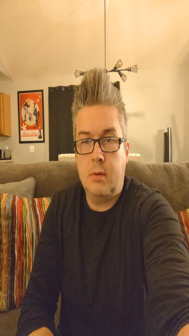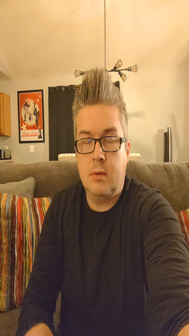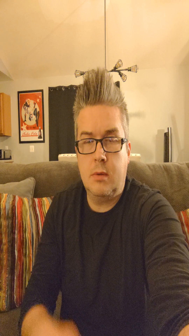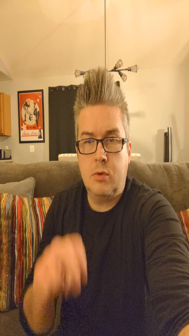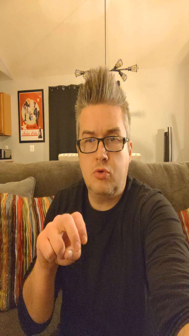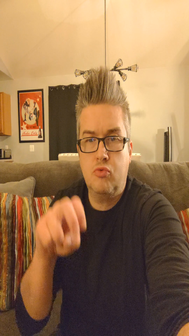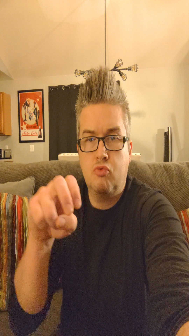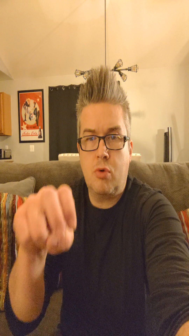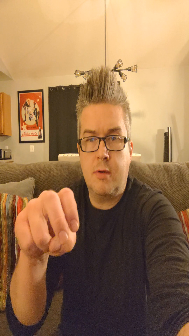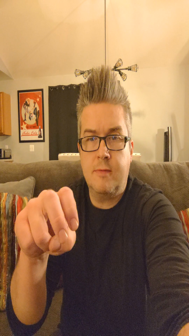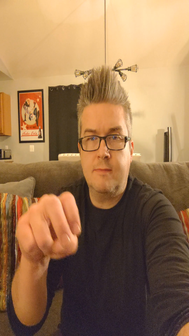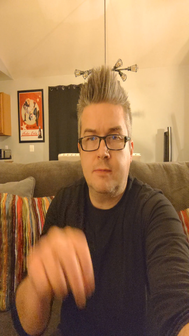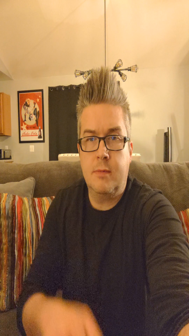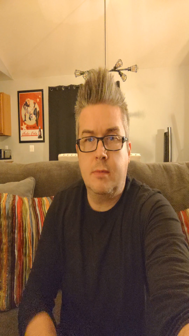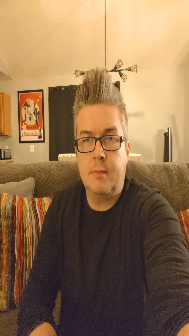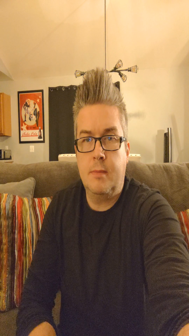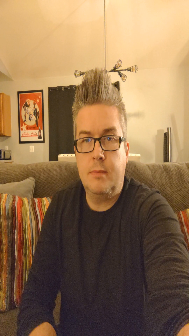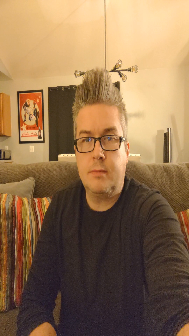ride